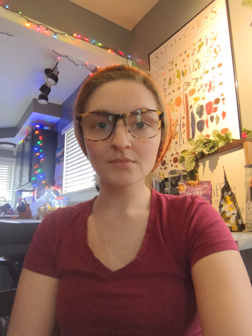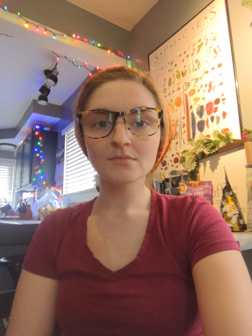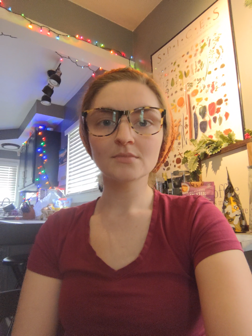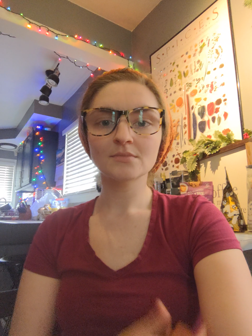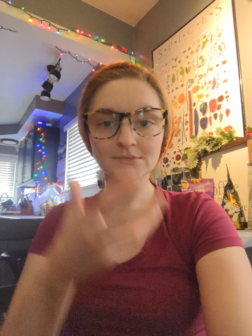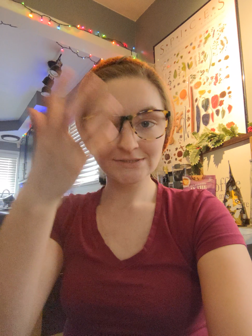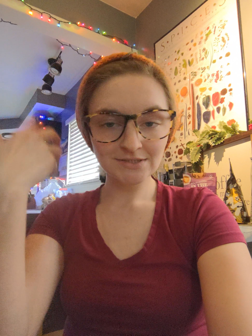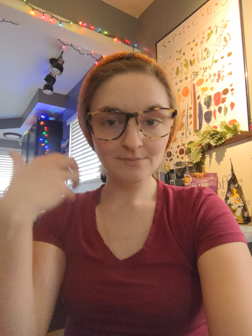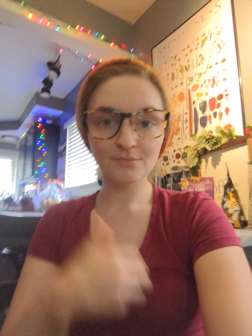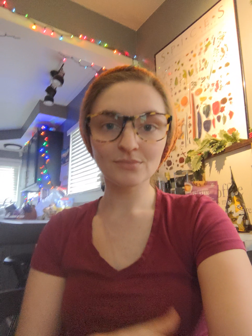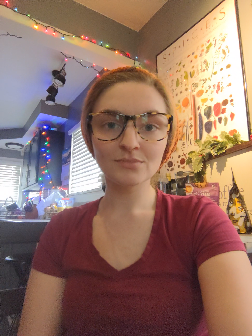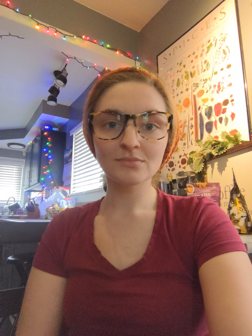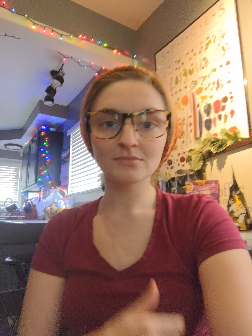lion